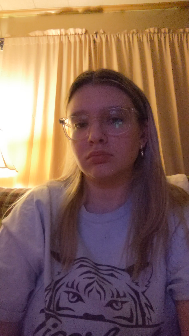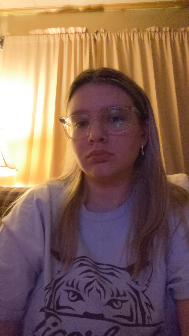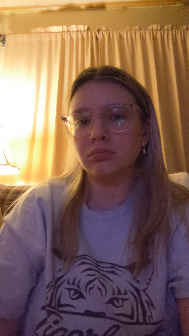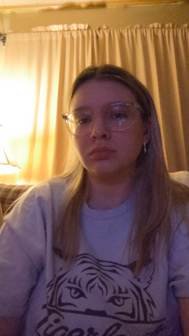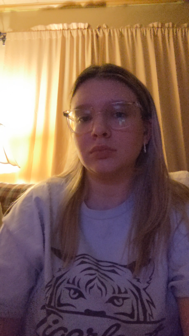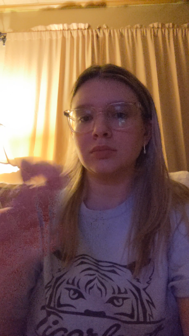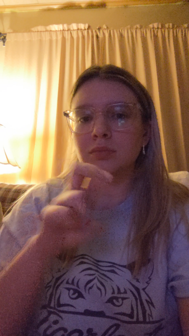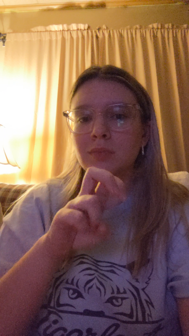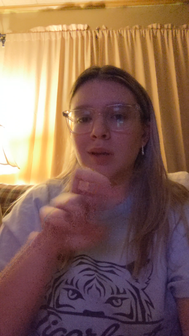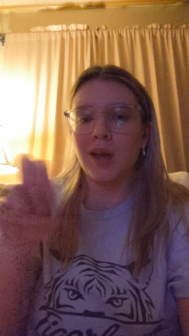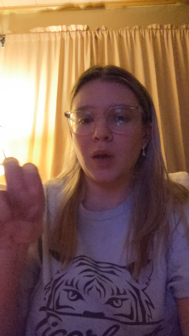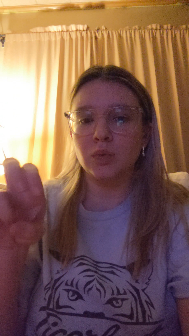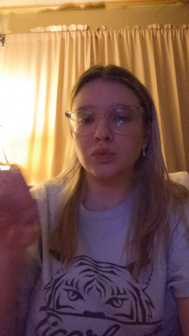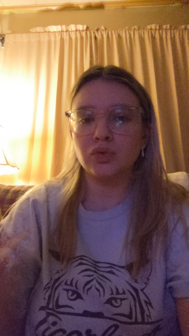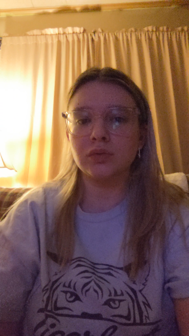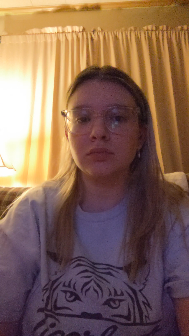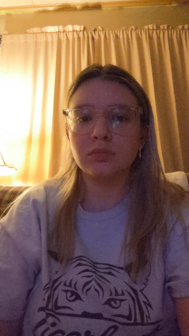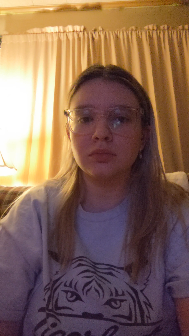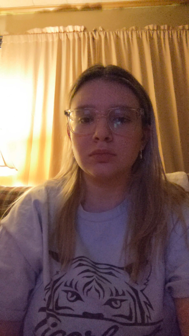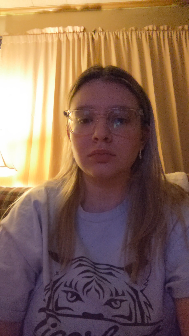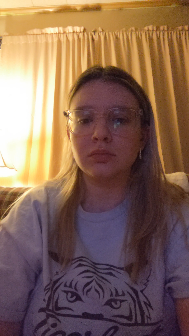couch